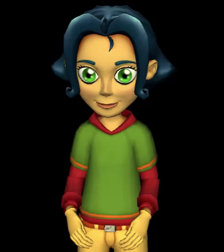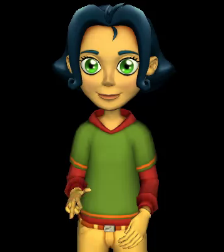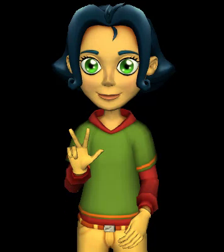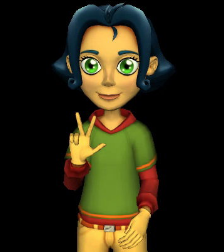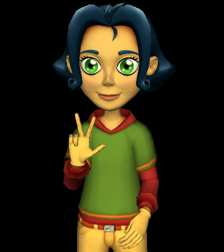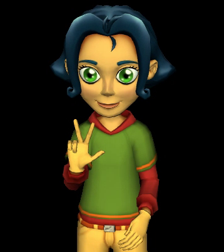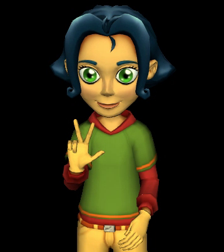3